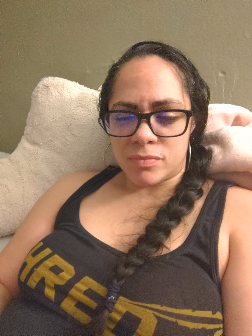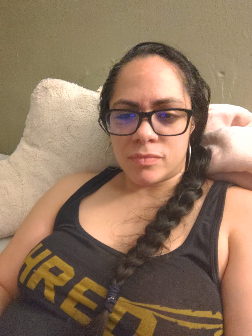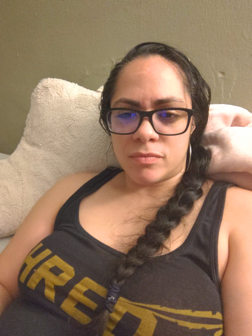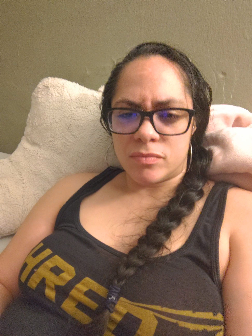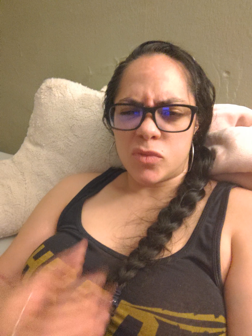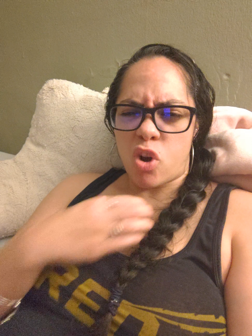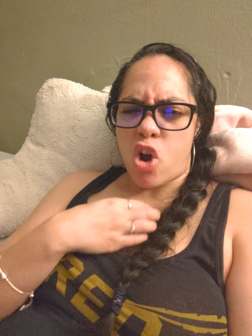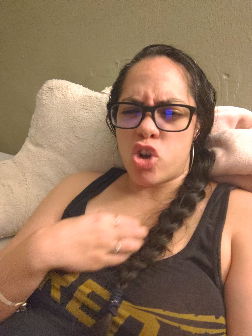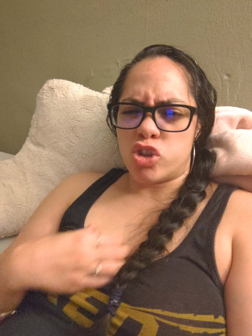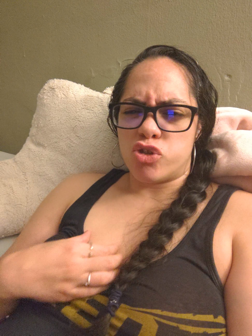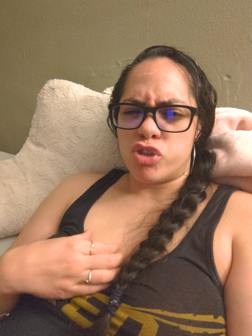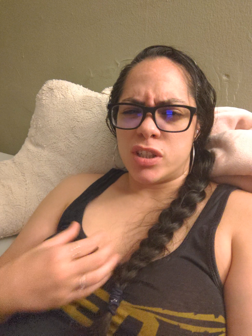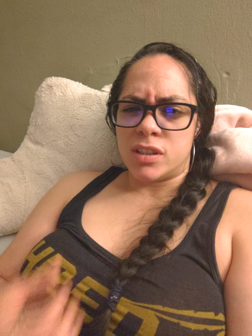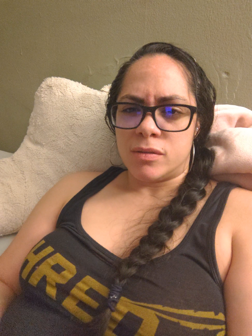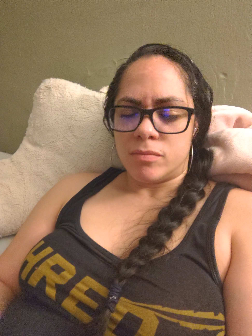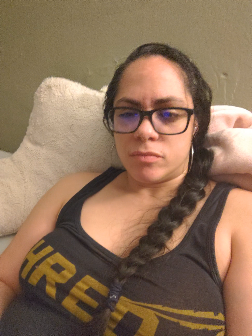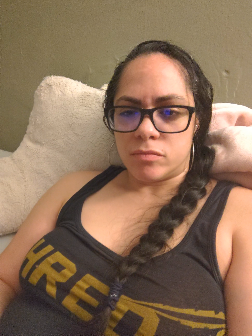hungry